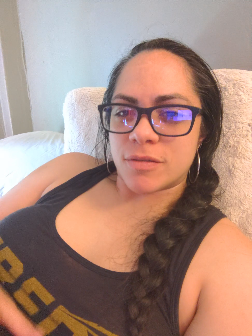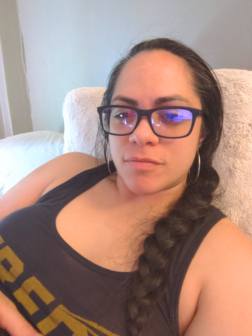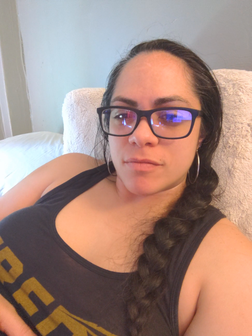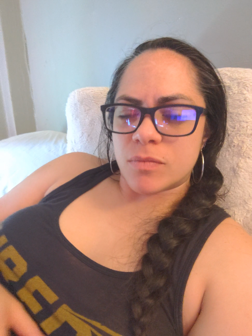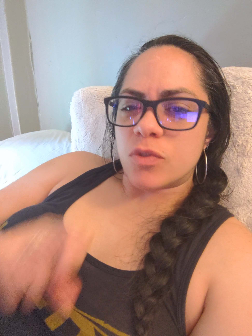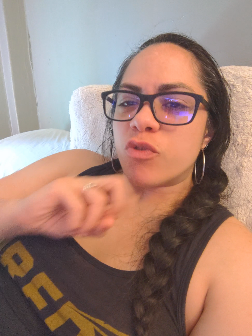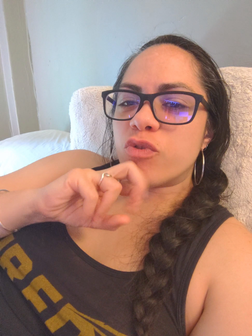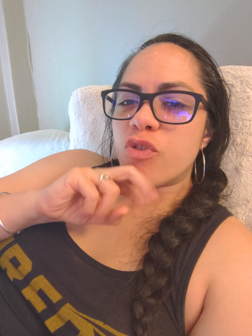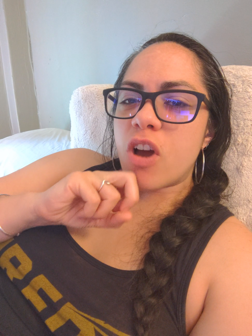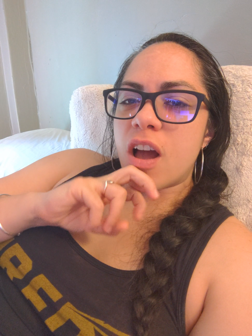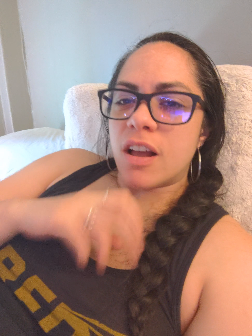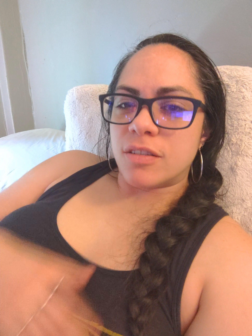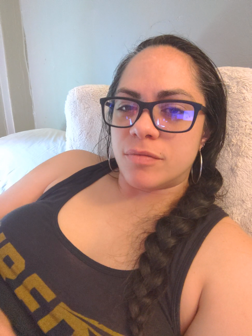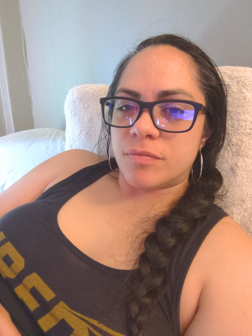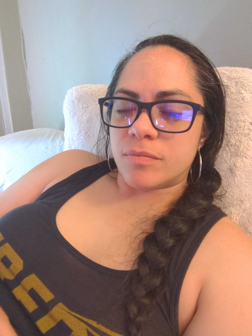frog